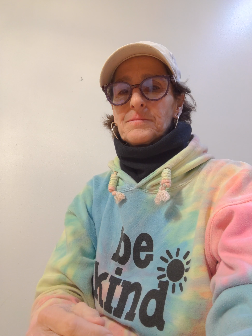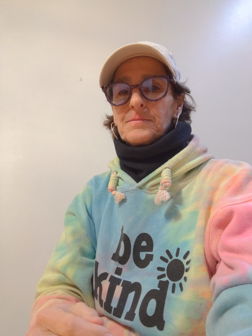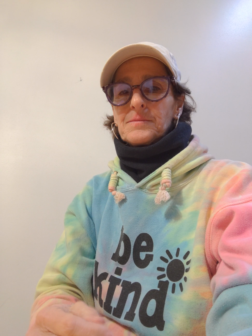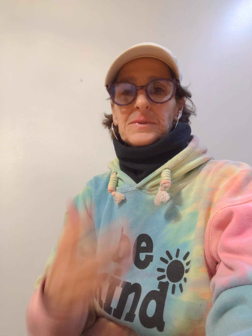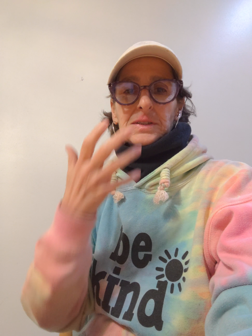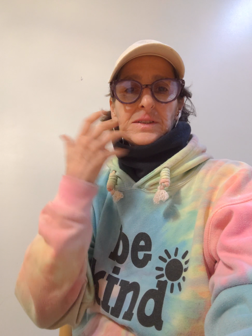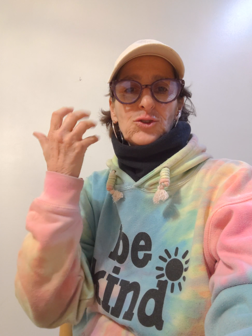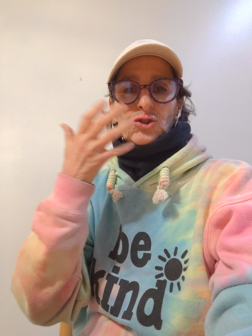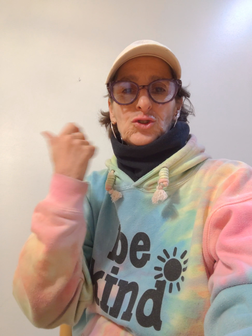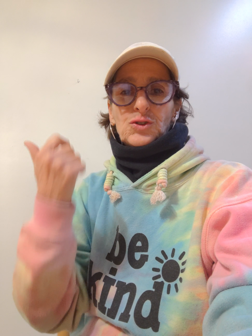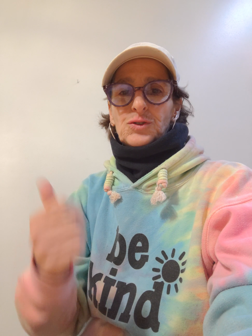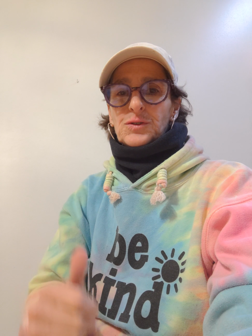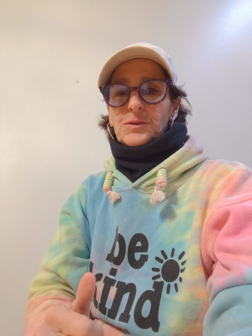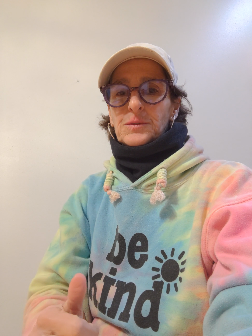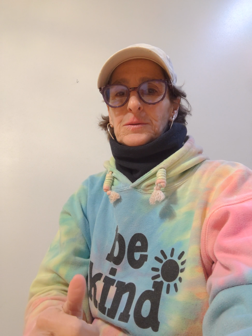tiger